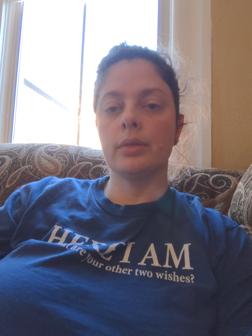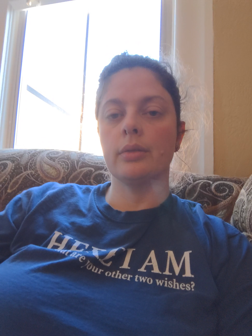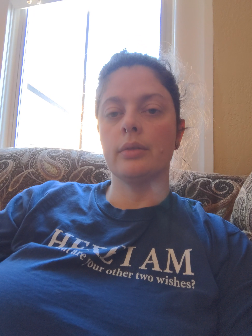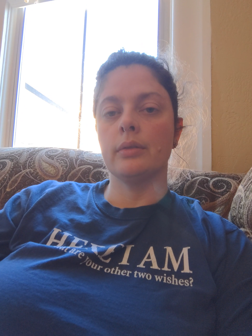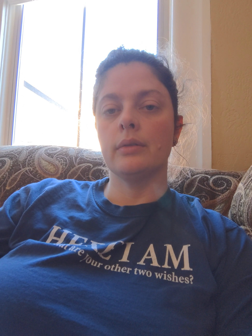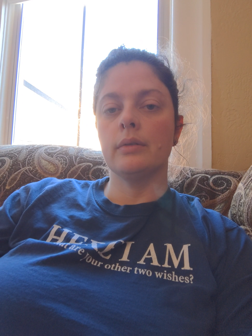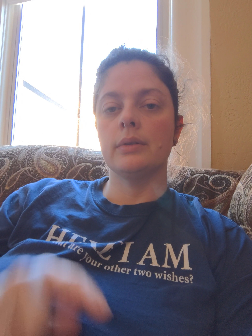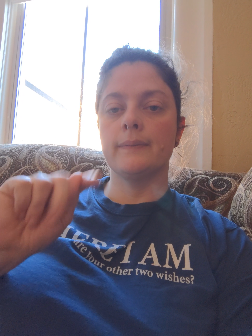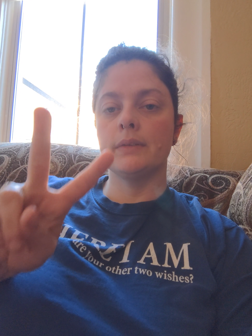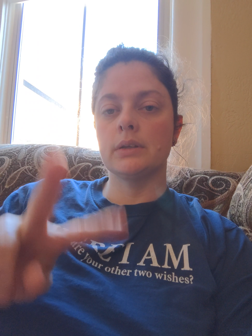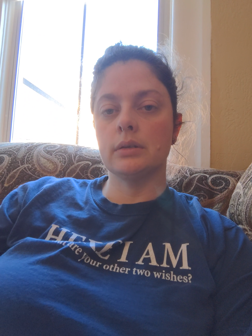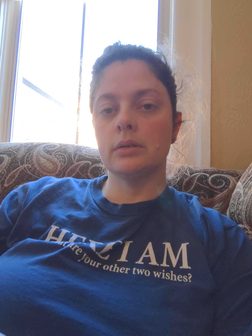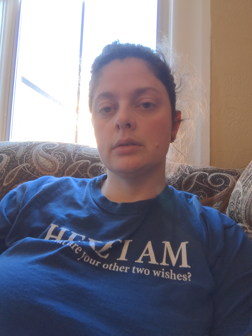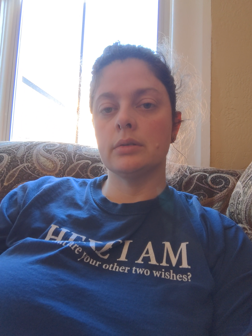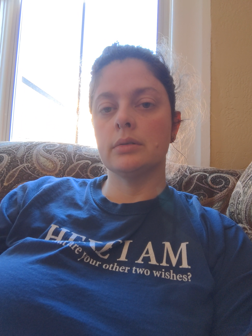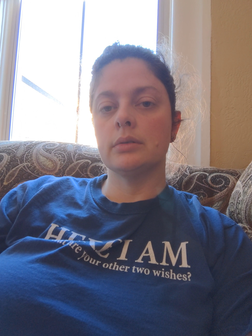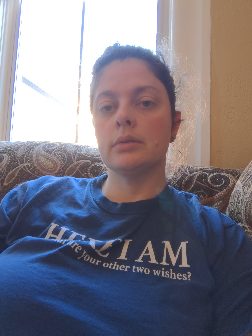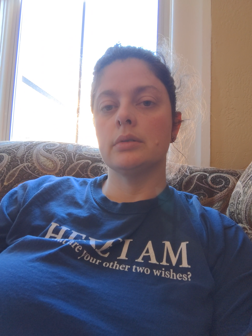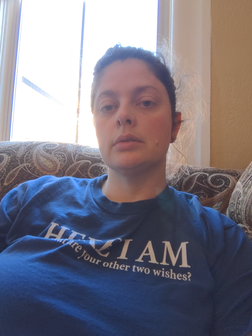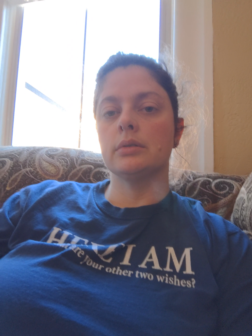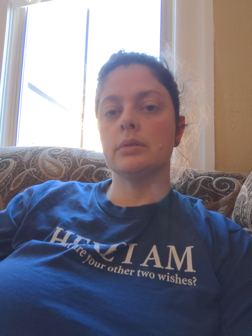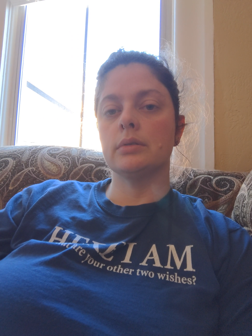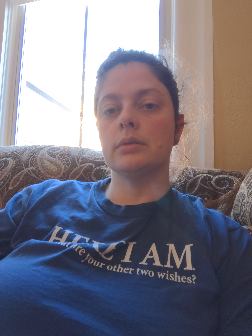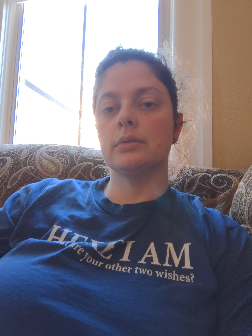TV